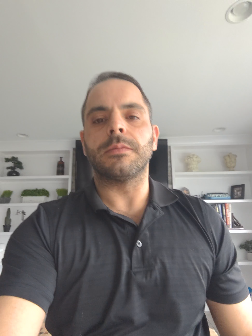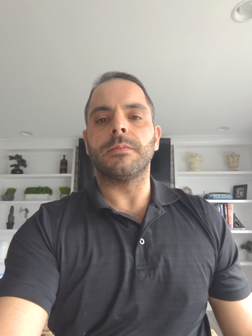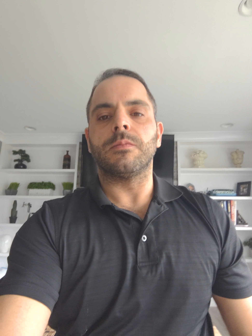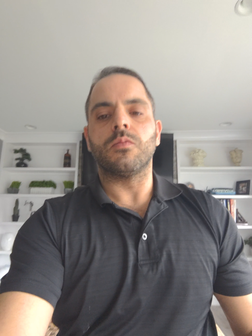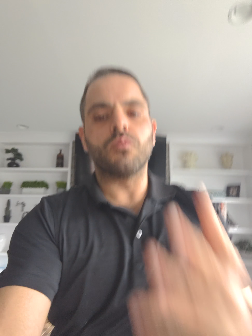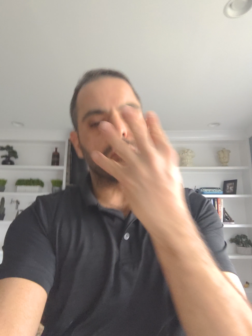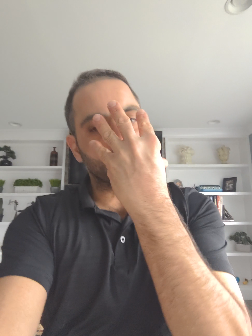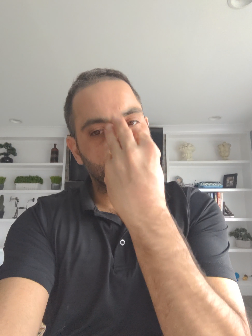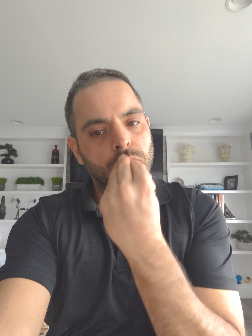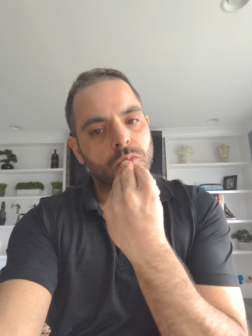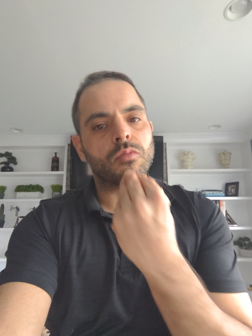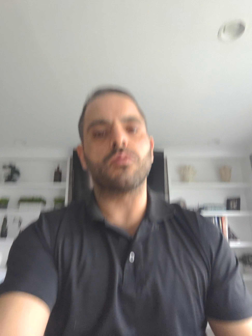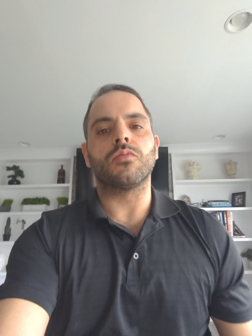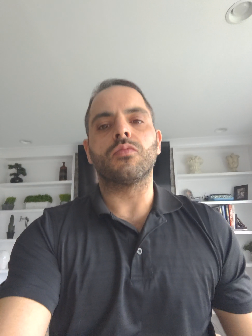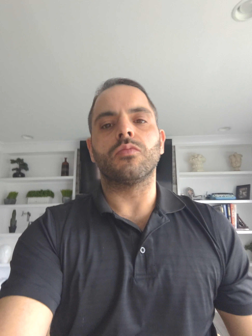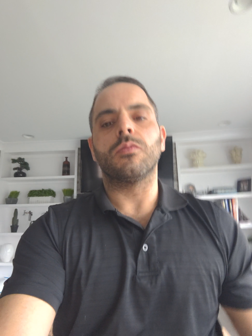sleepy